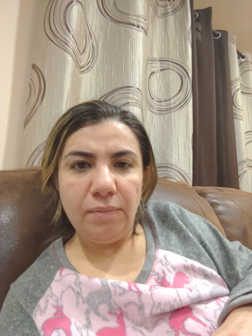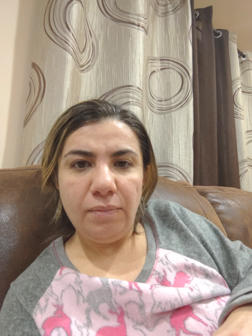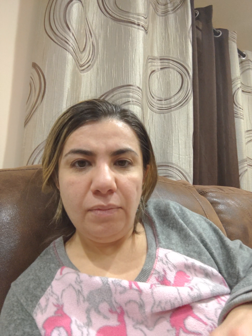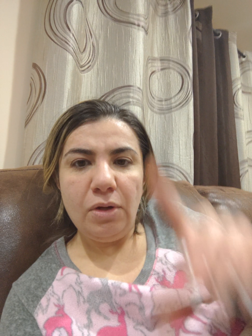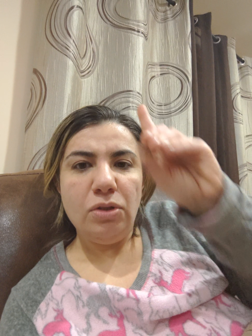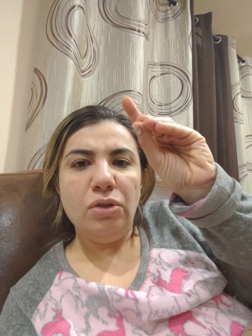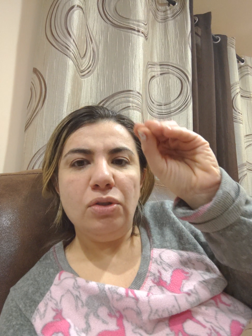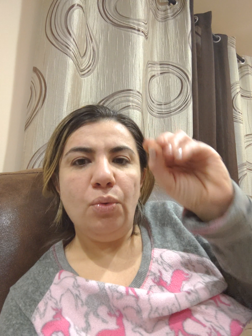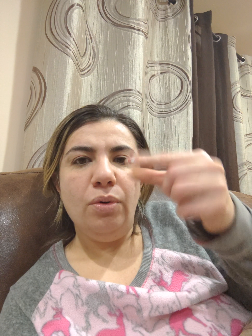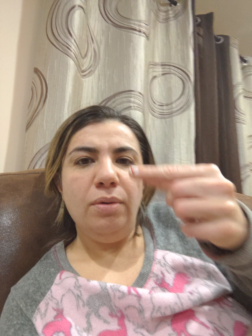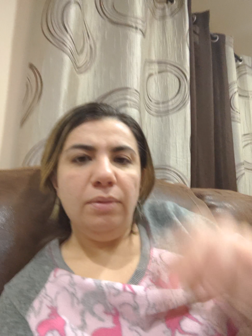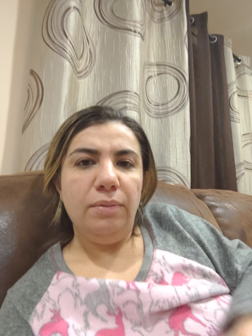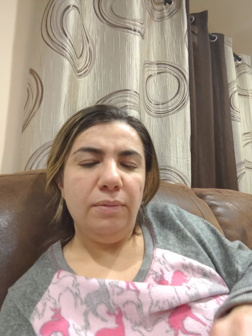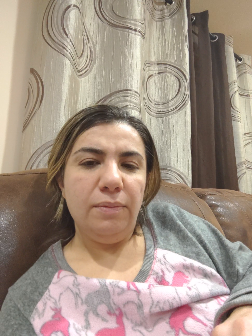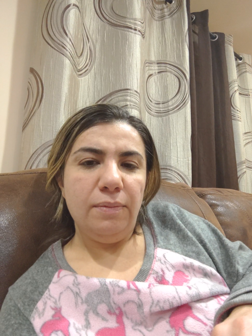dog